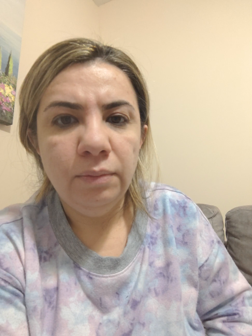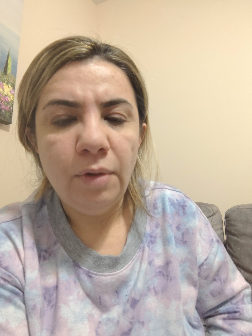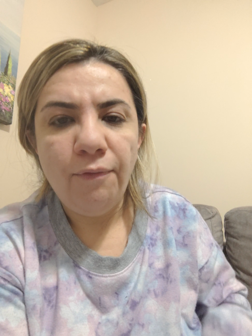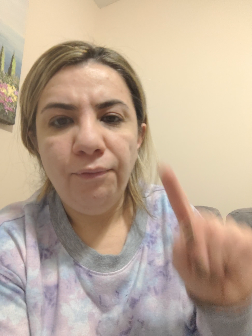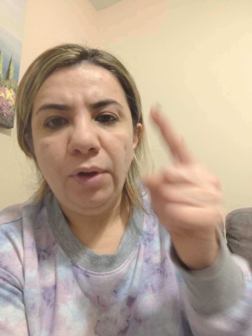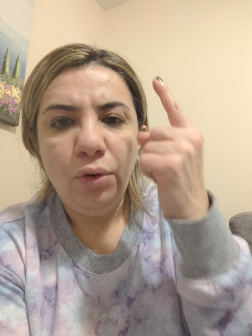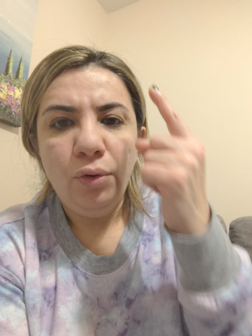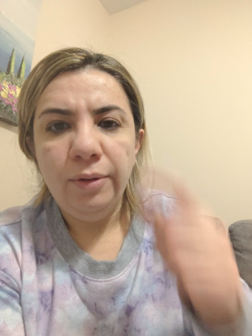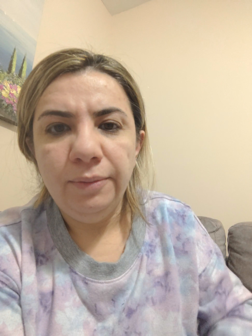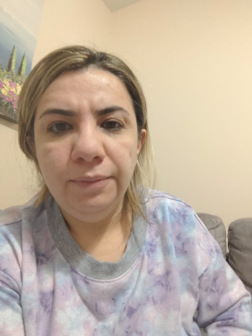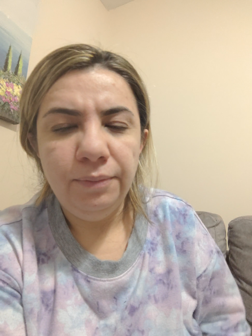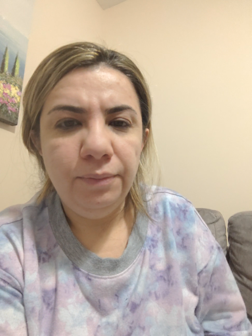first